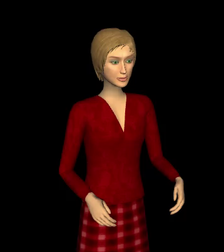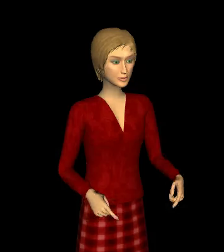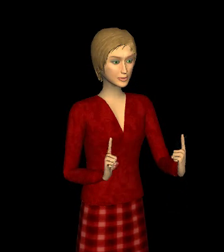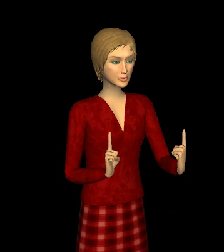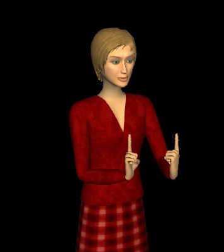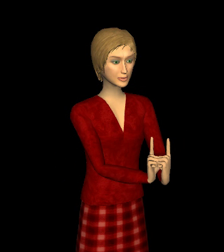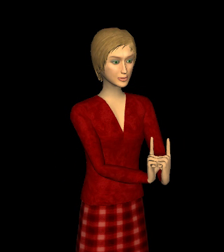يقابل